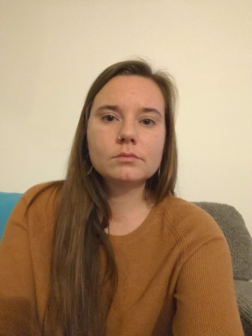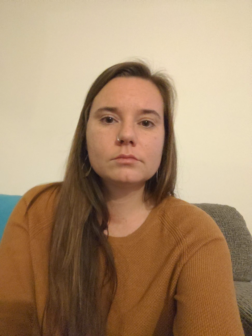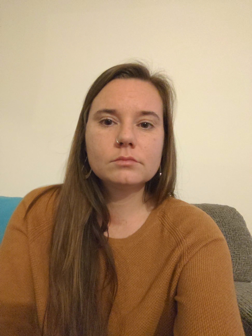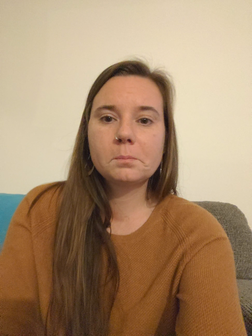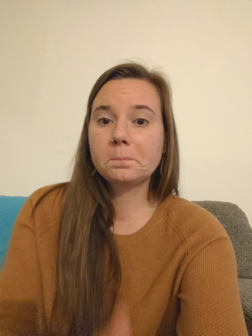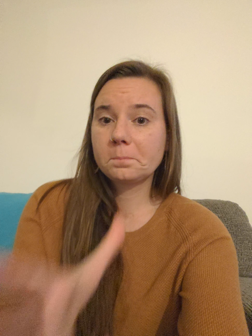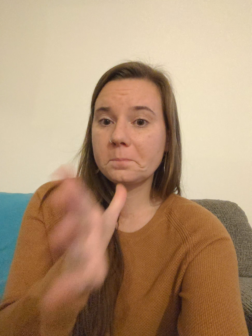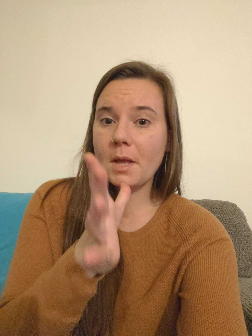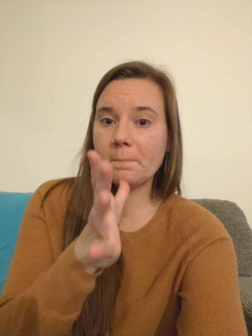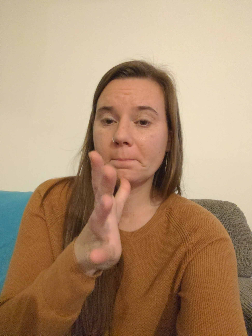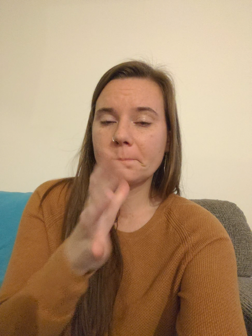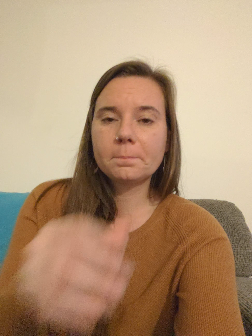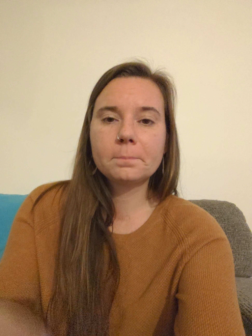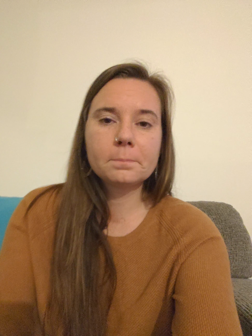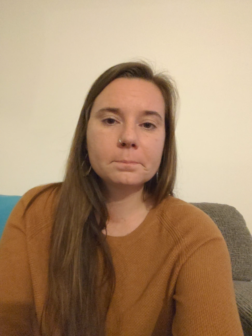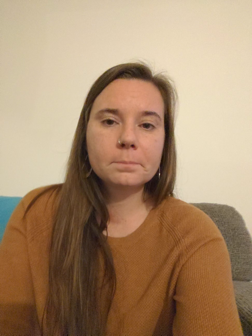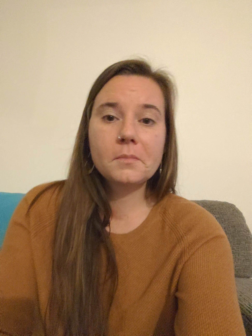mom